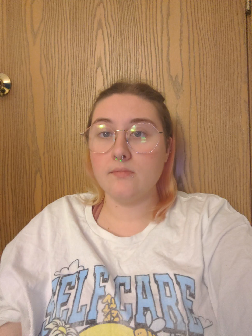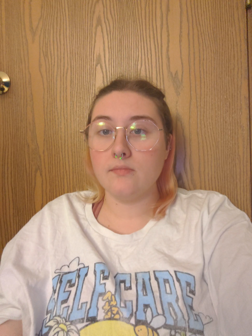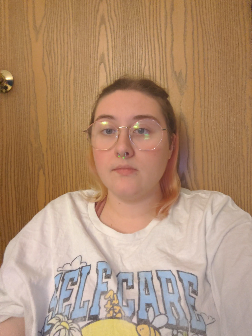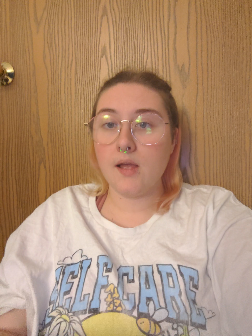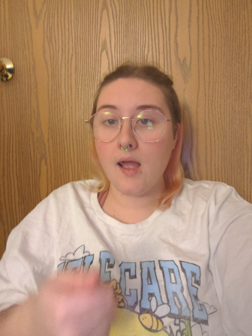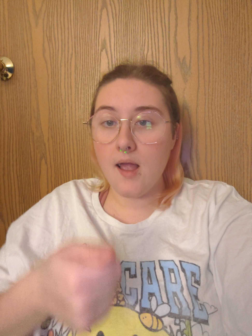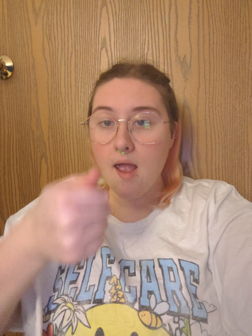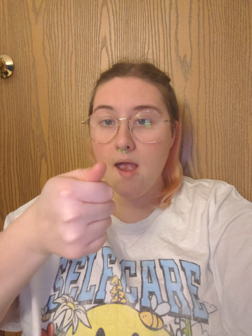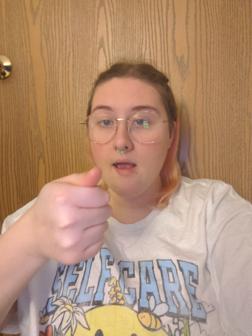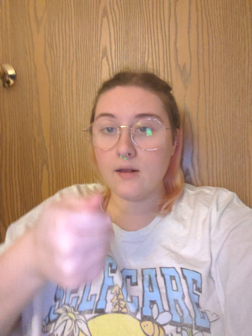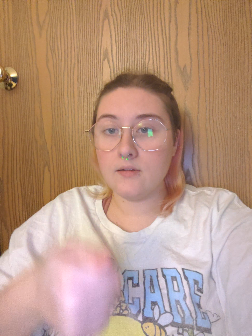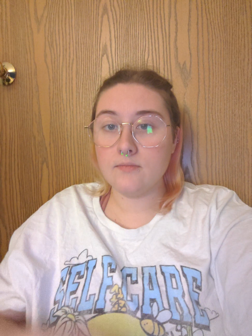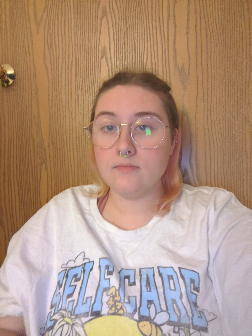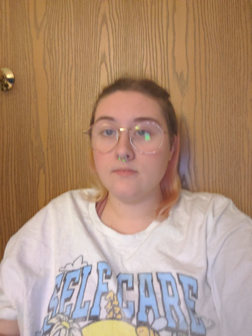hide